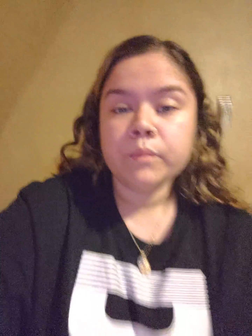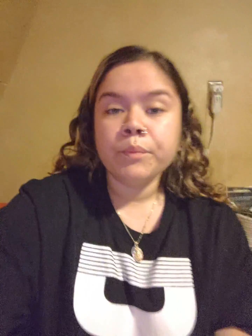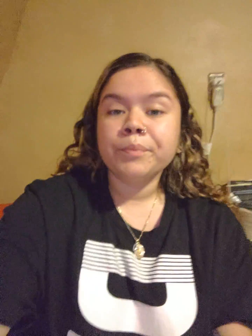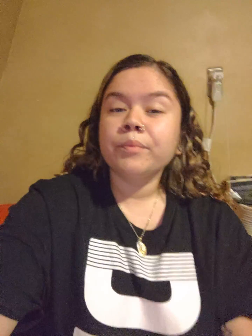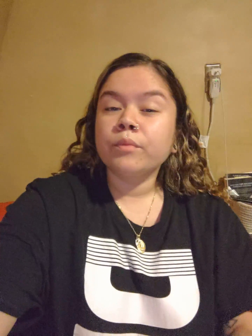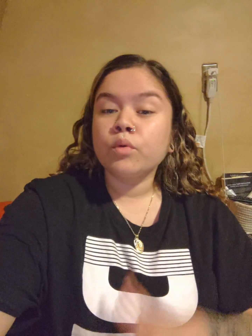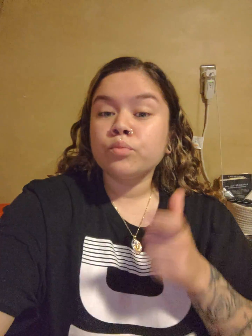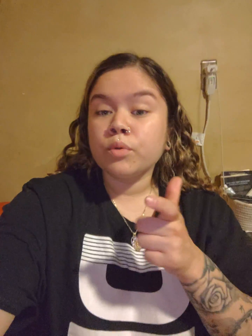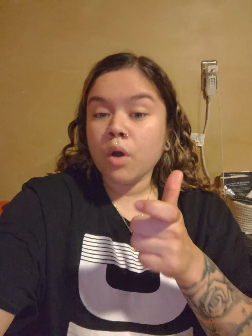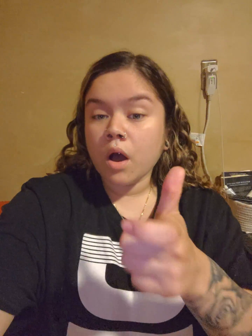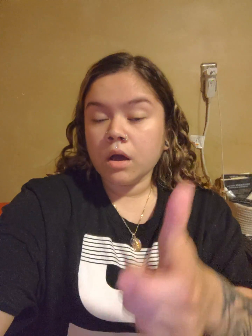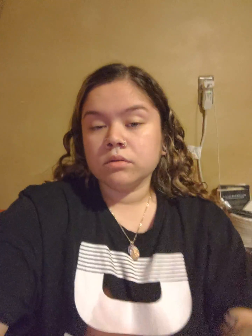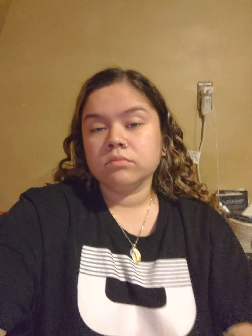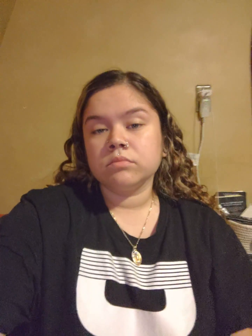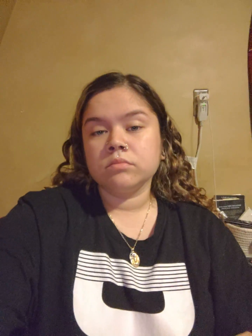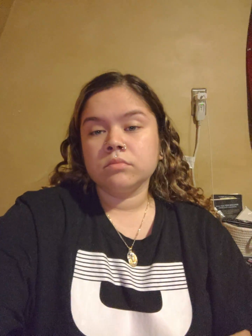run